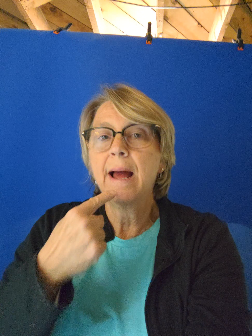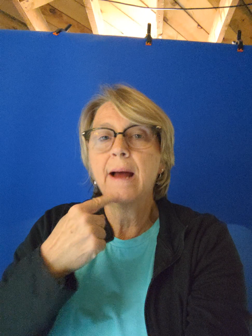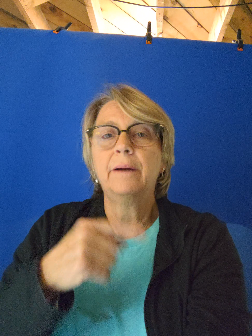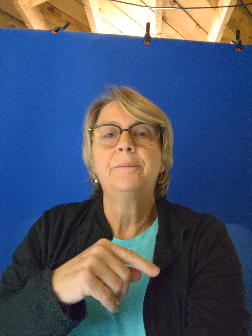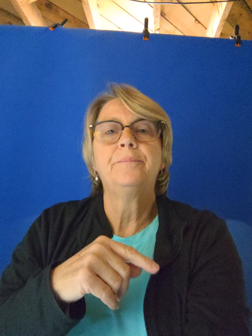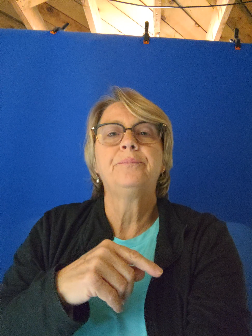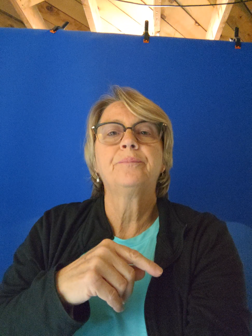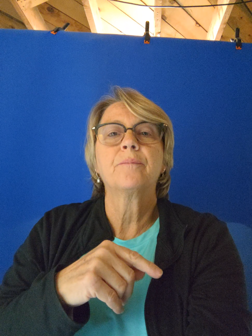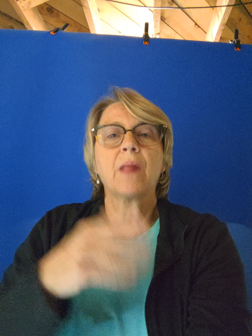say